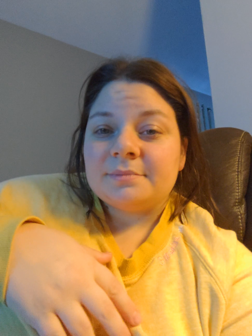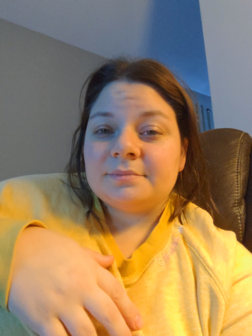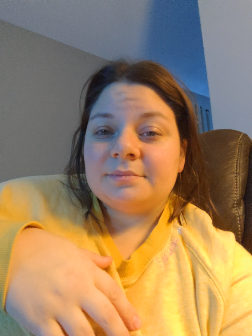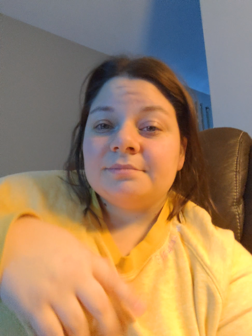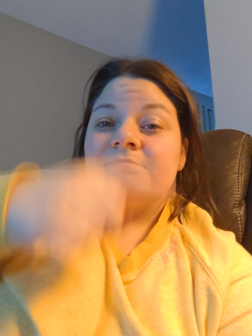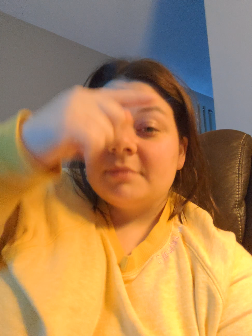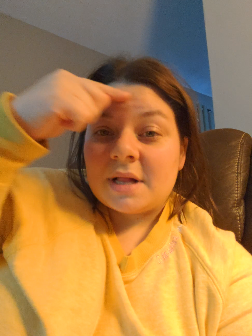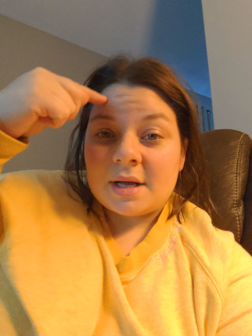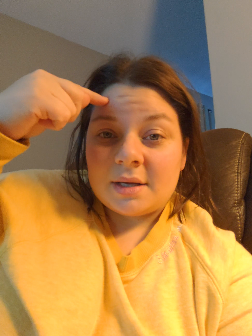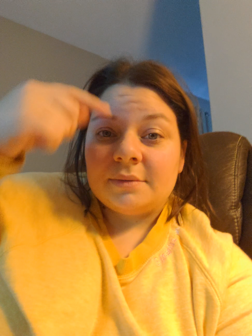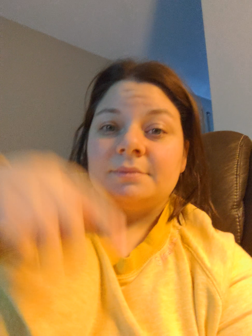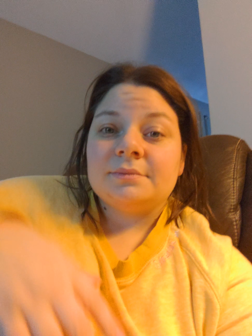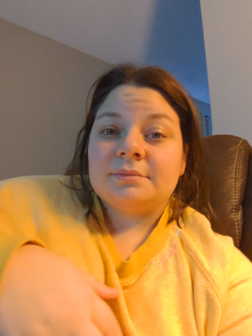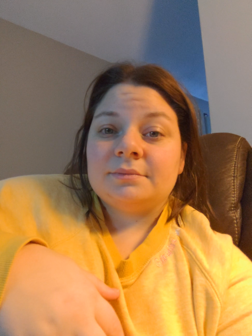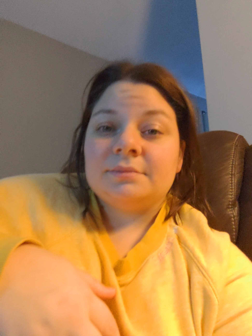black